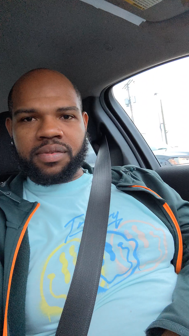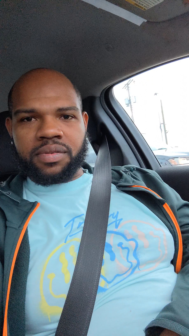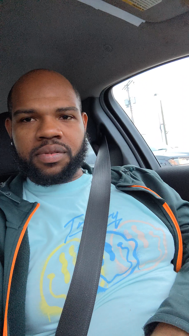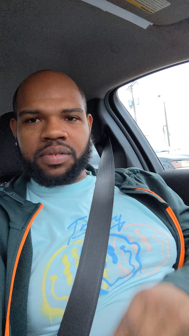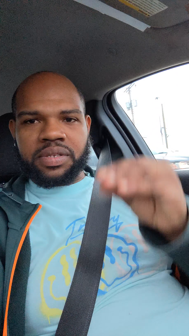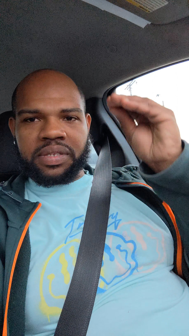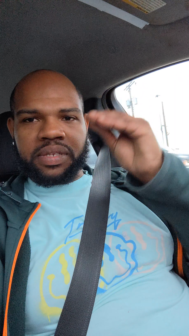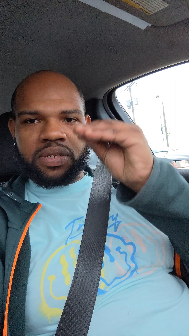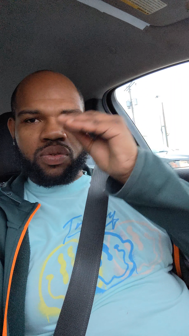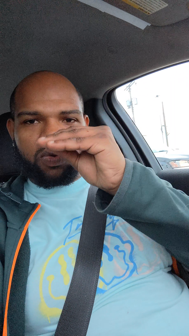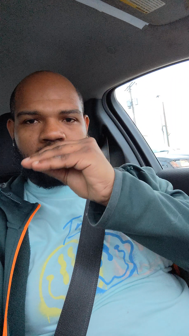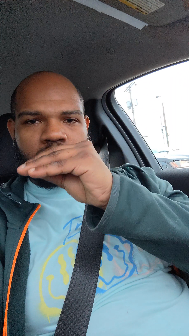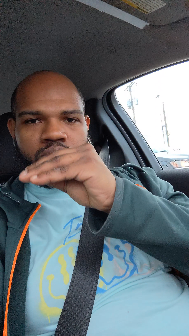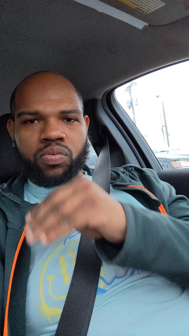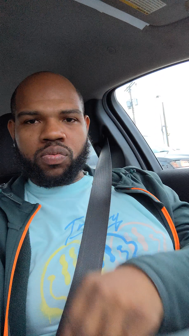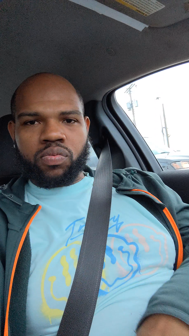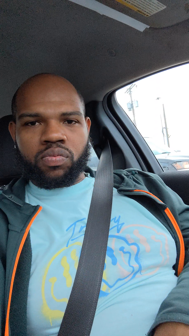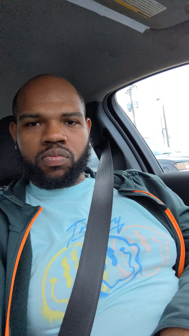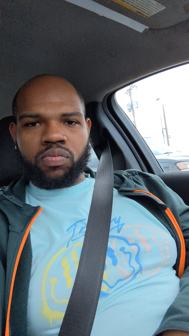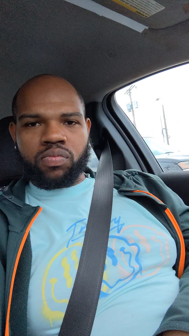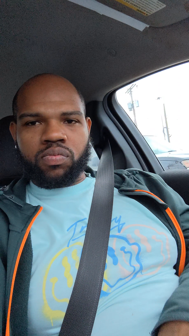dinosaur